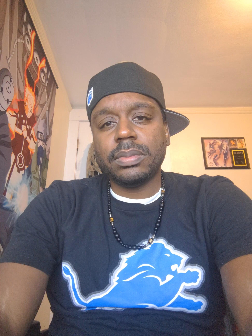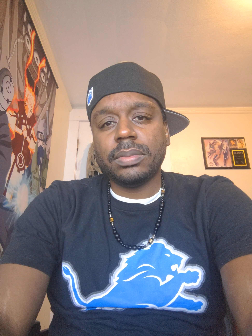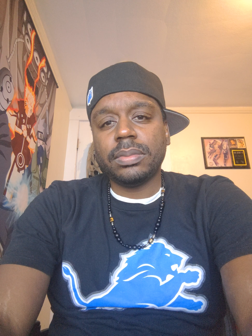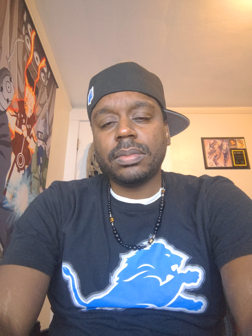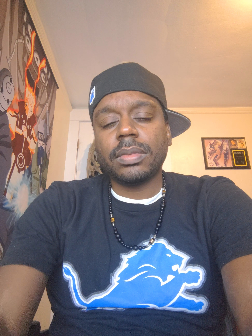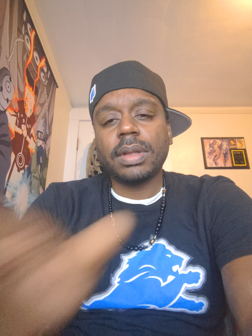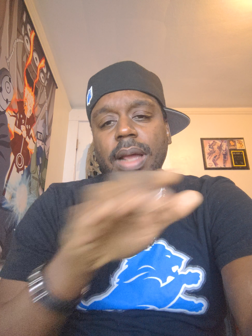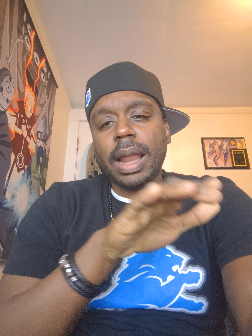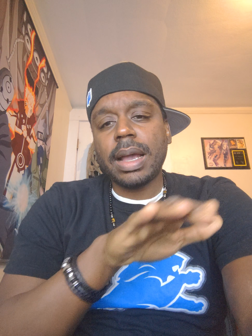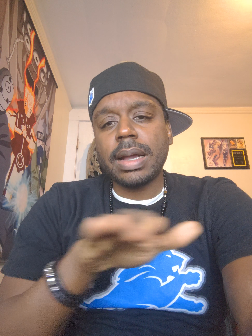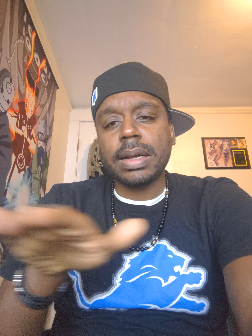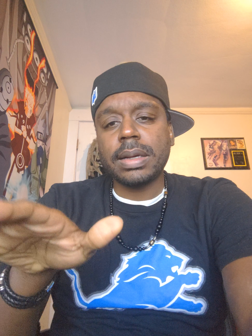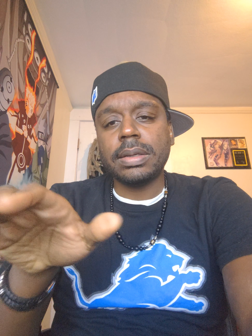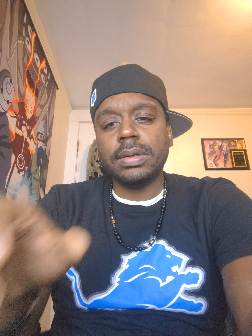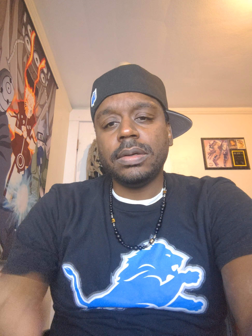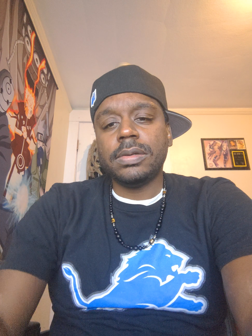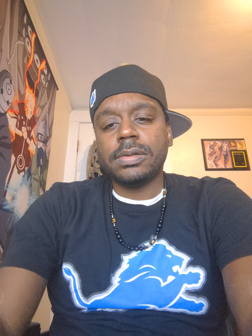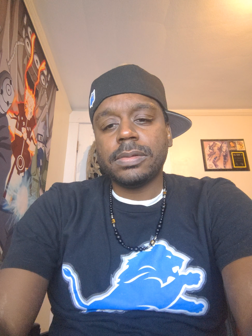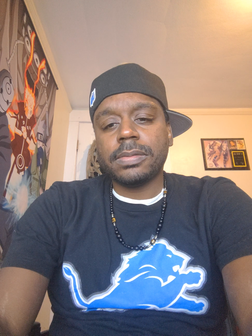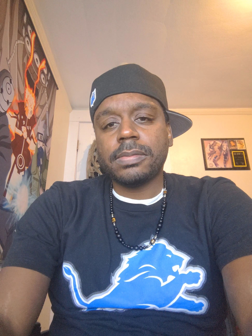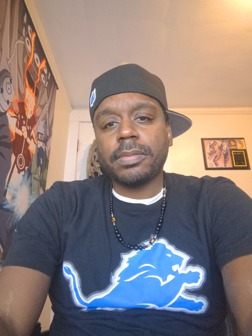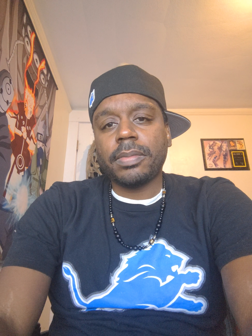clean